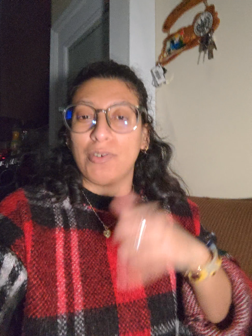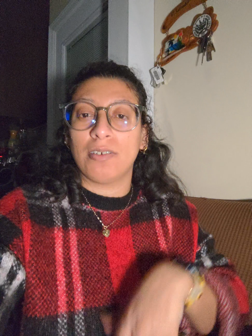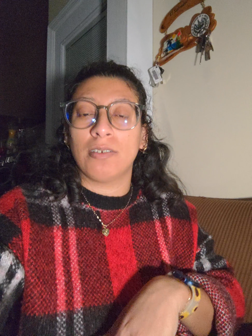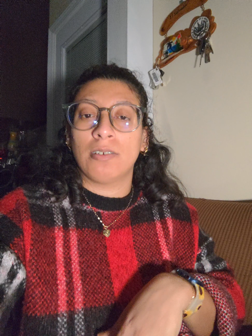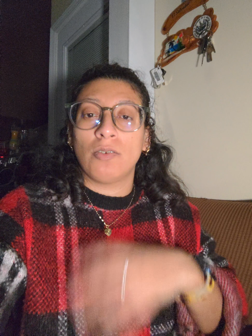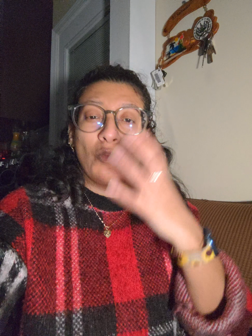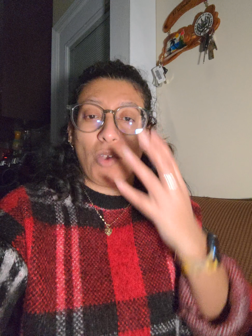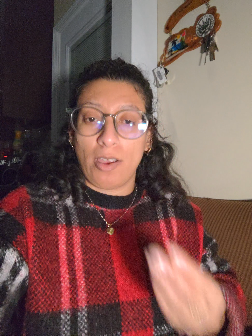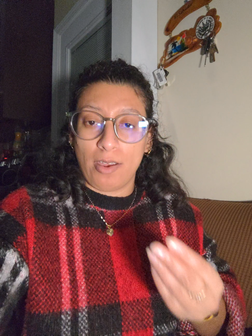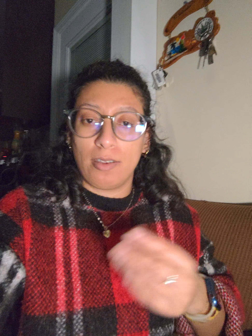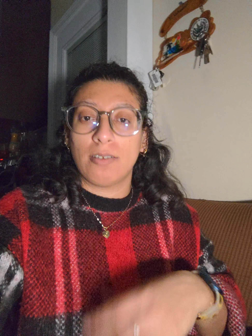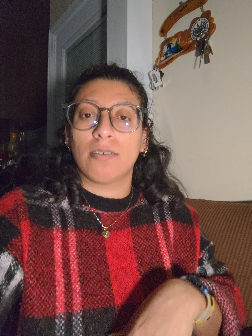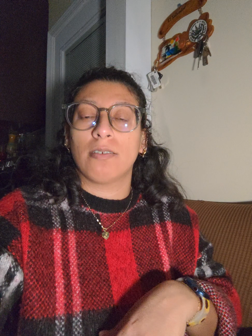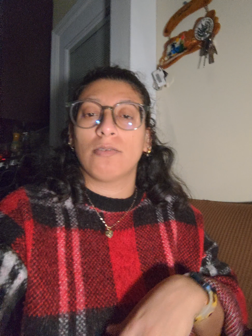wet